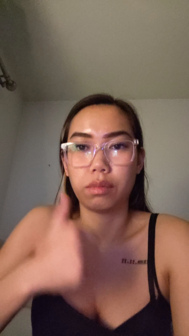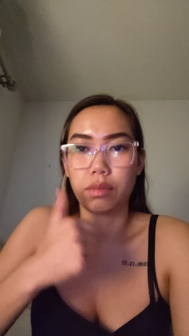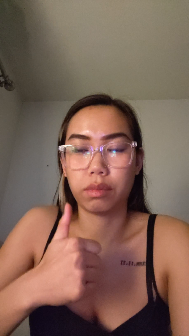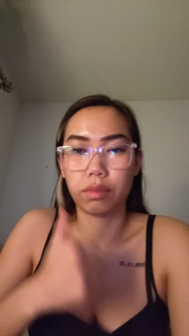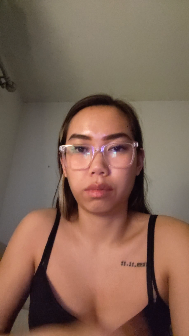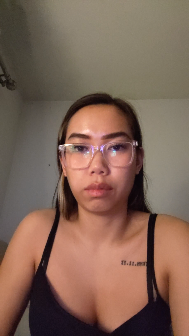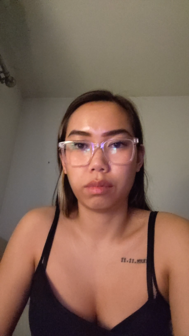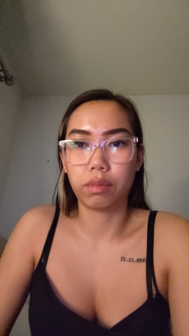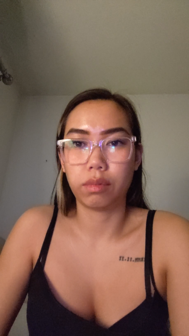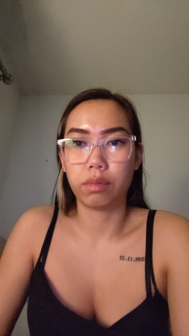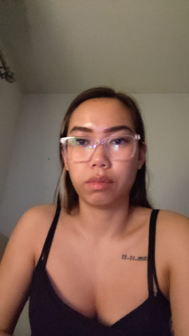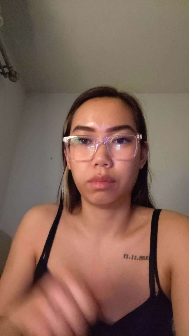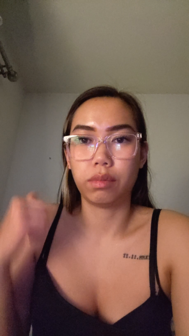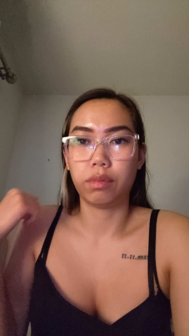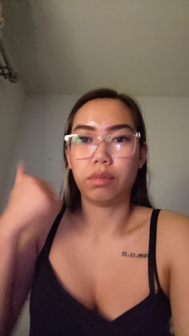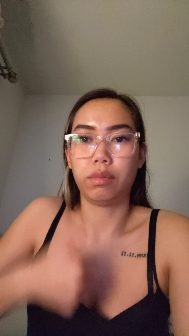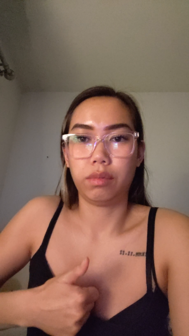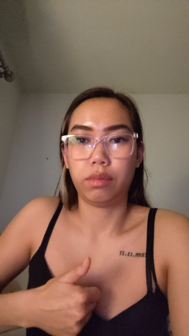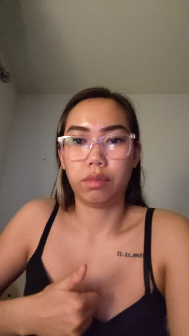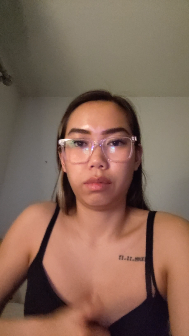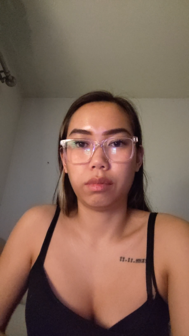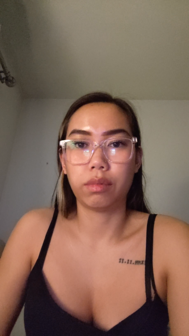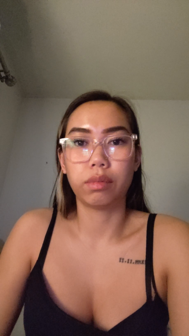coats